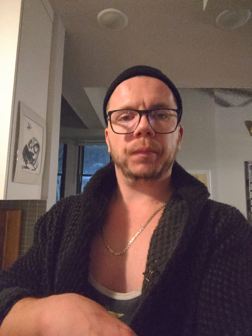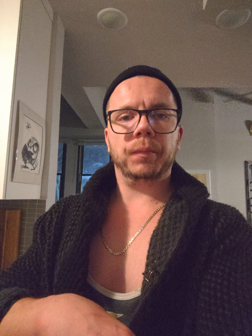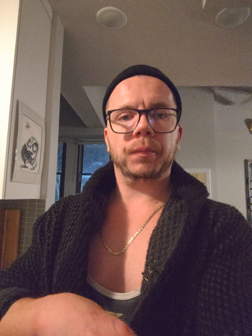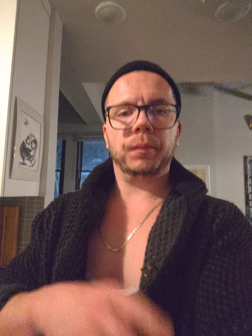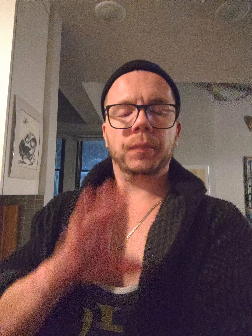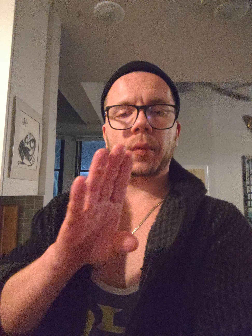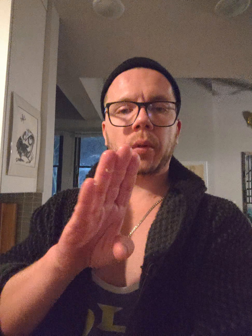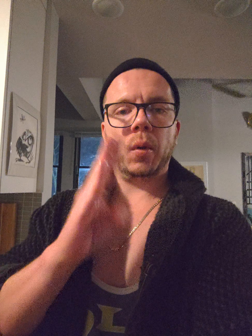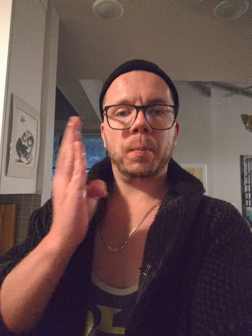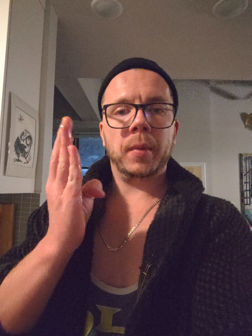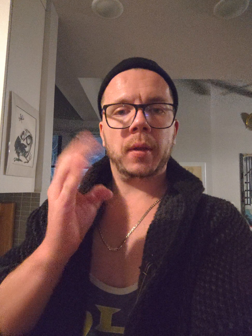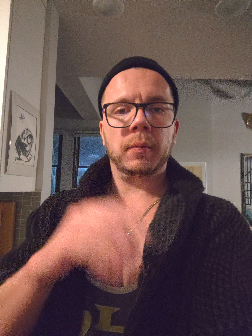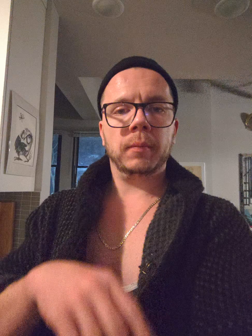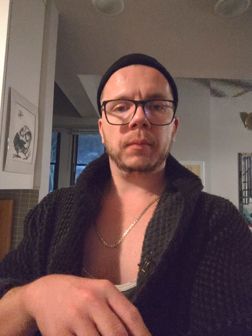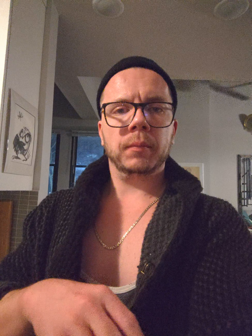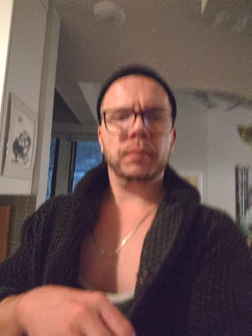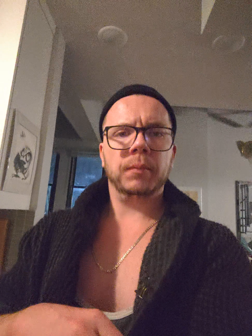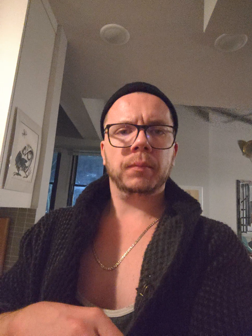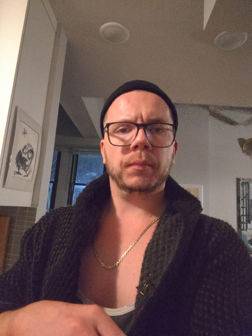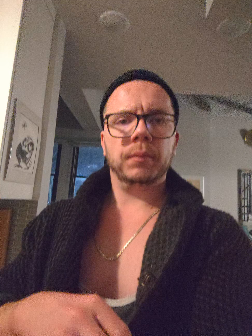open